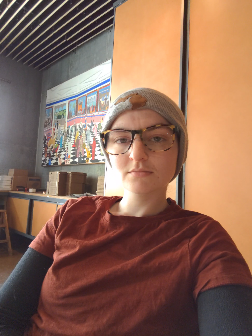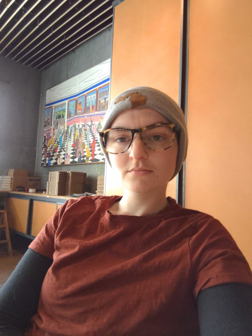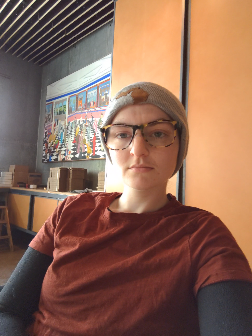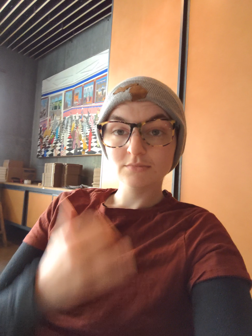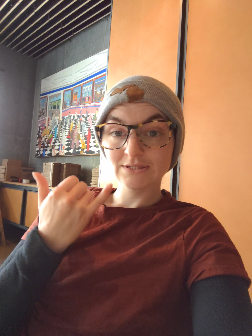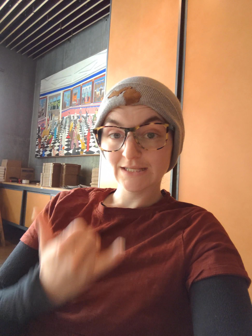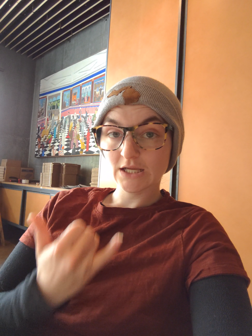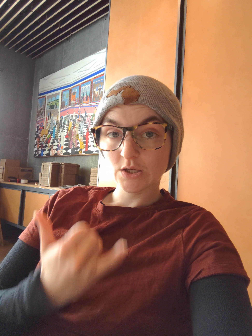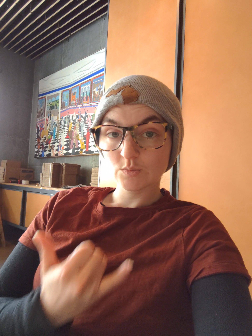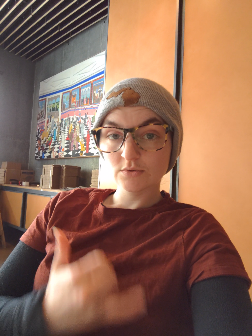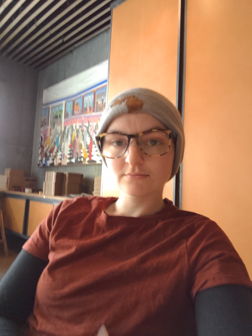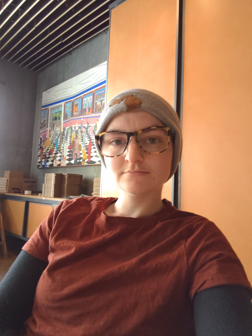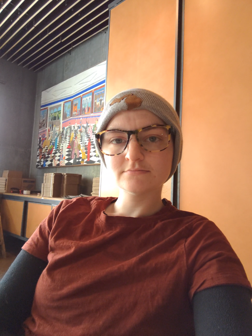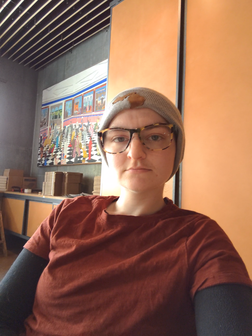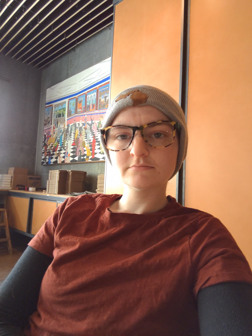now